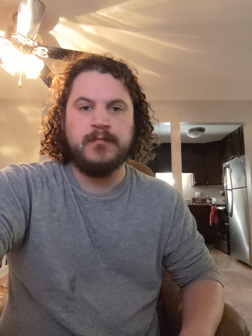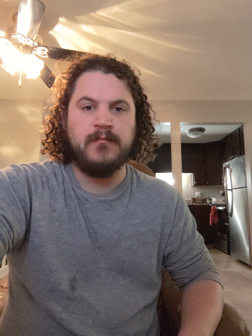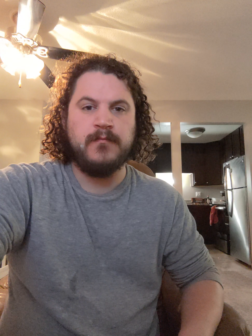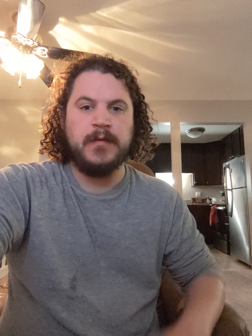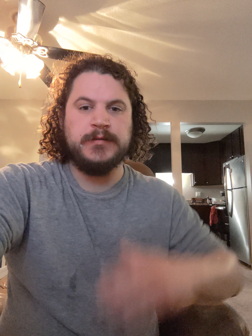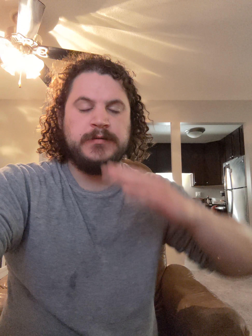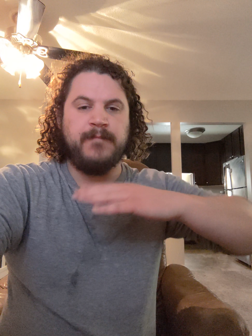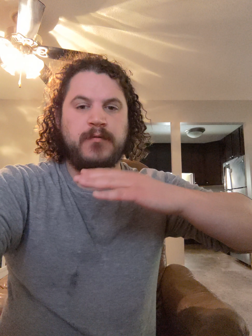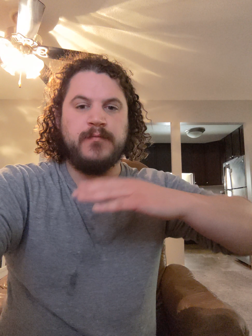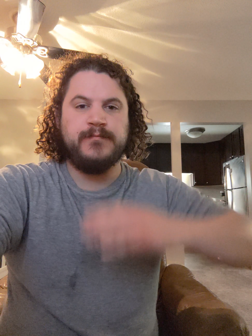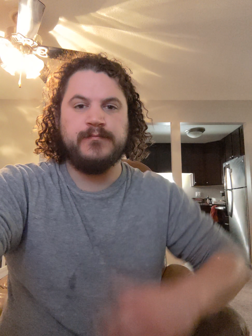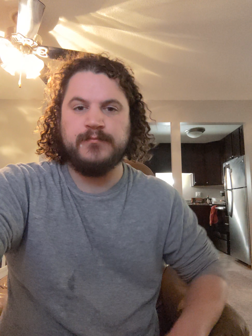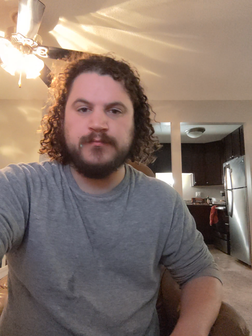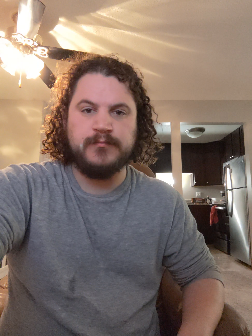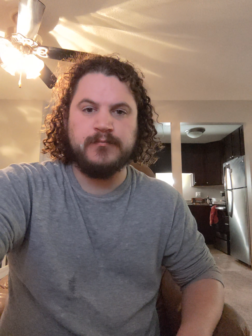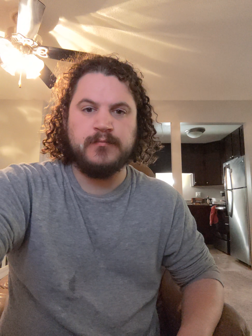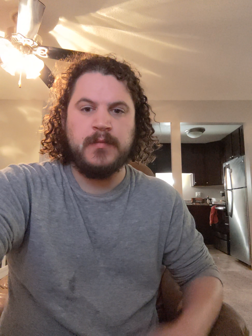table